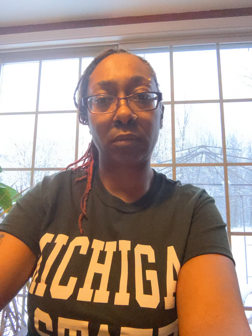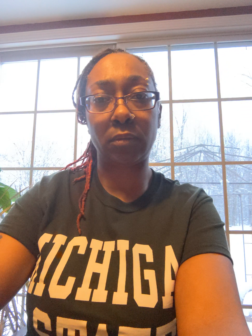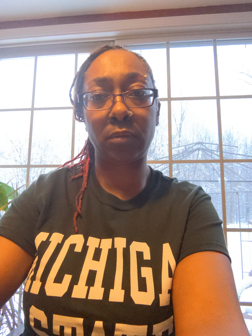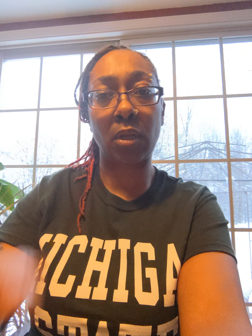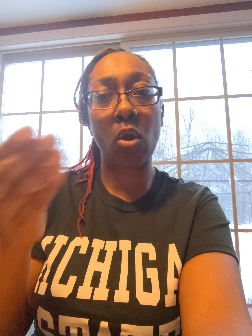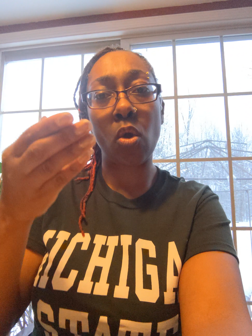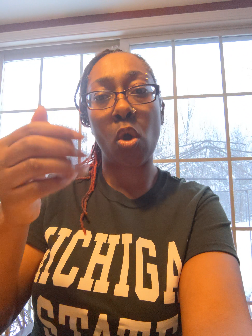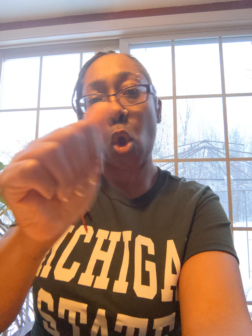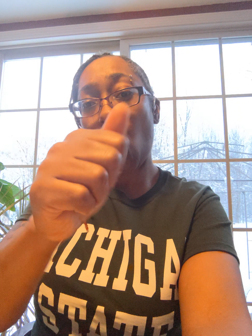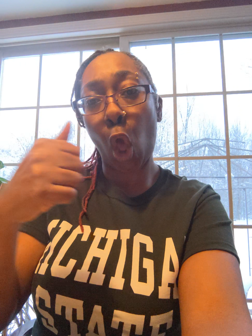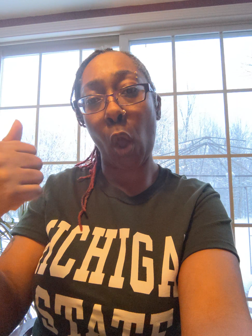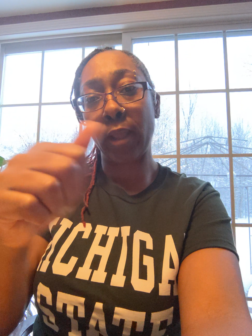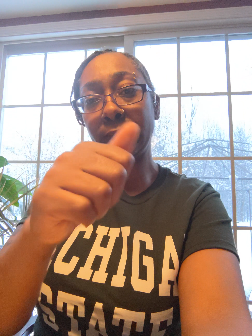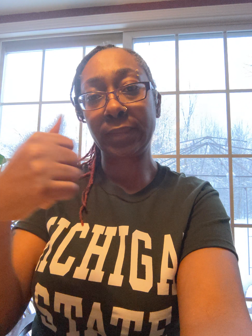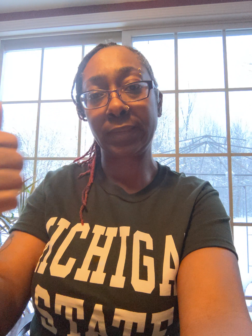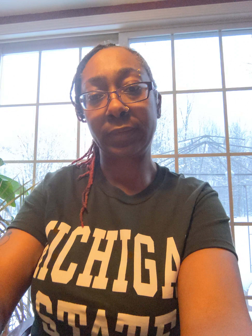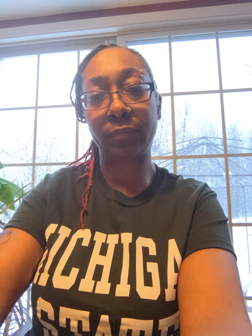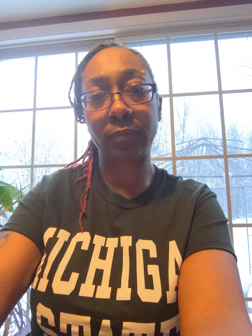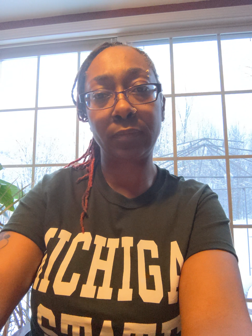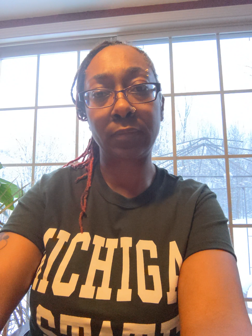closet